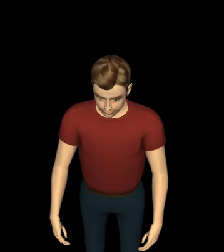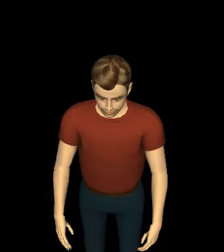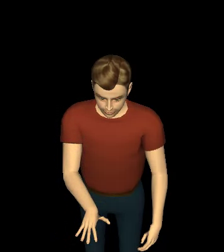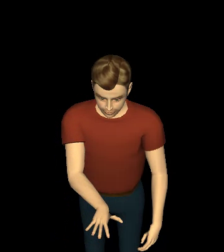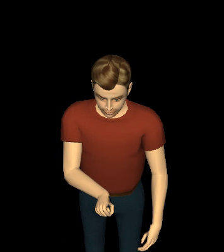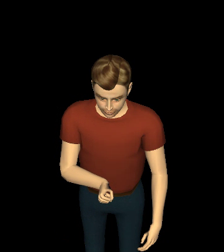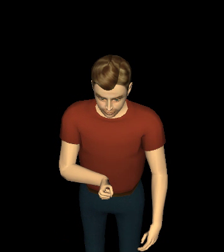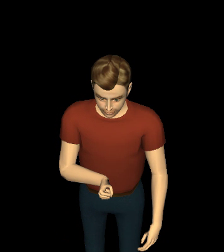يأخذ